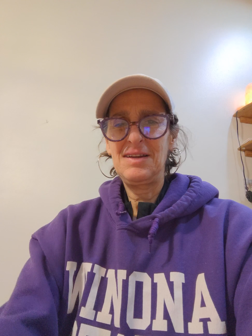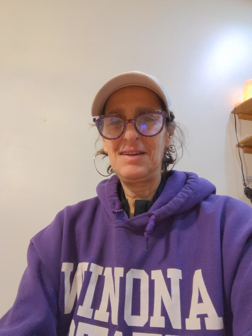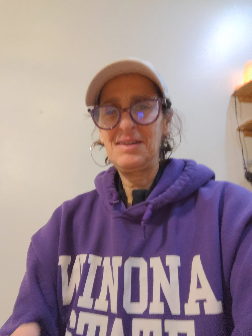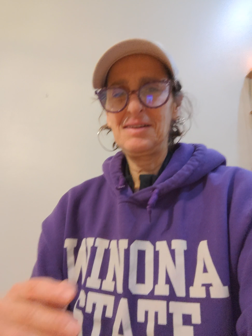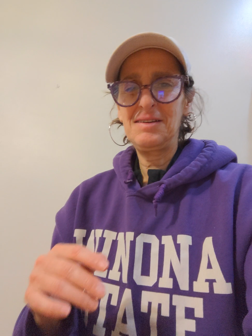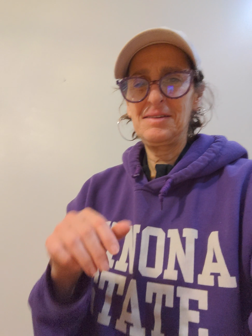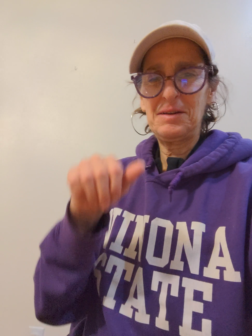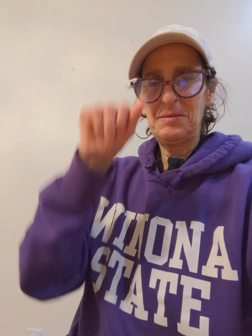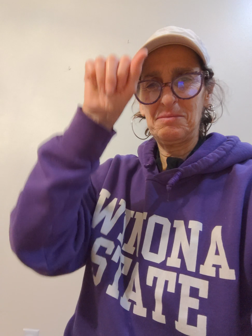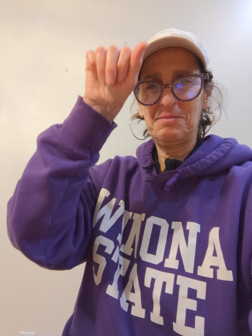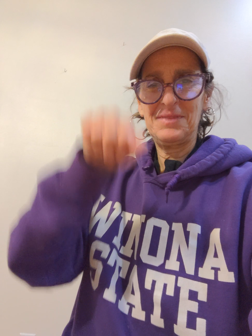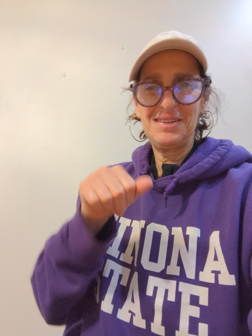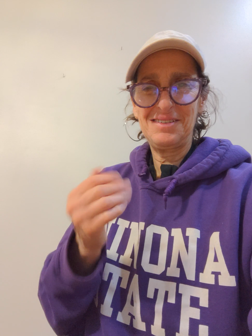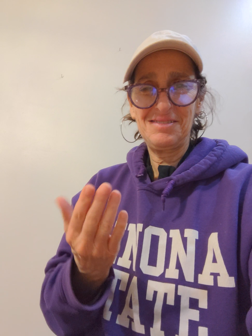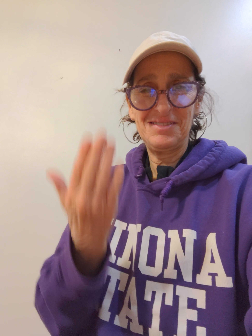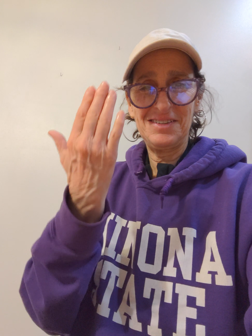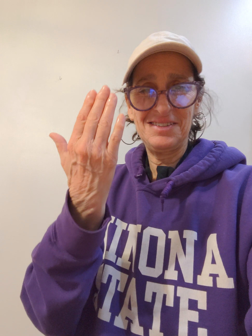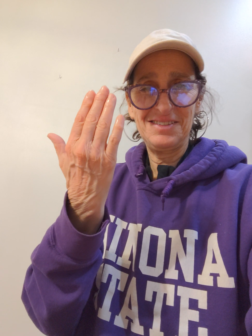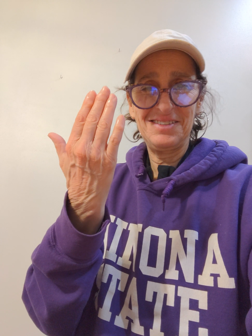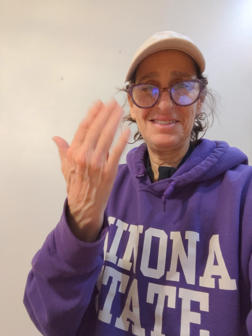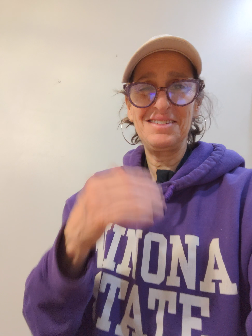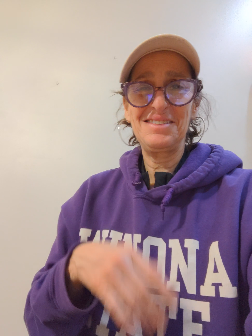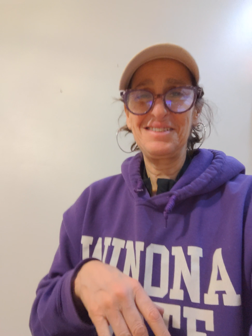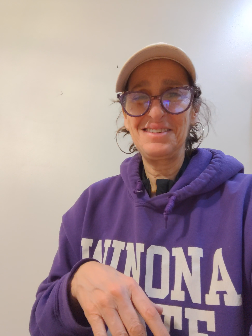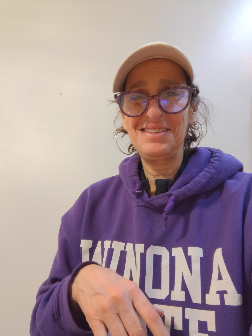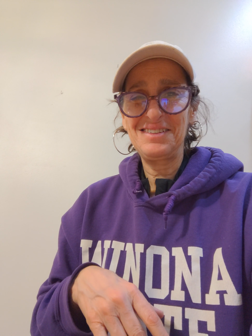mitten